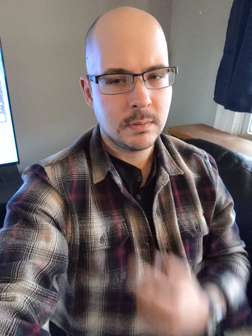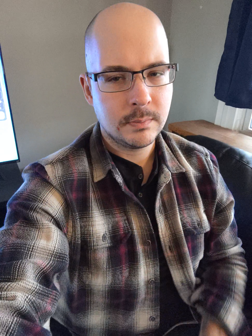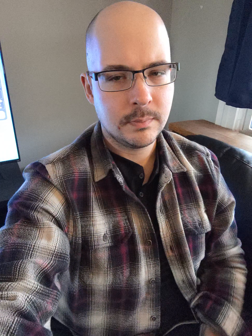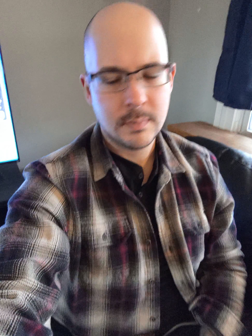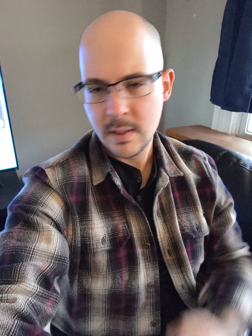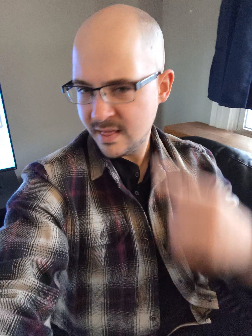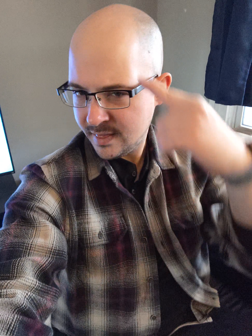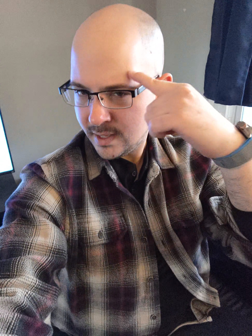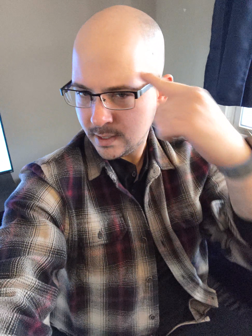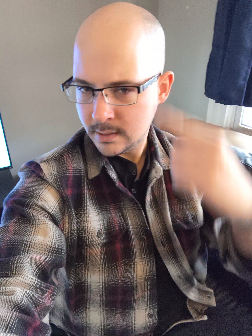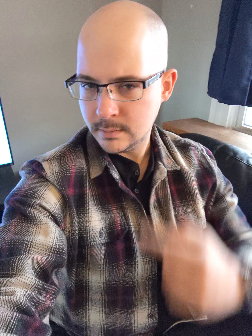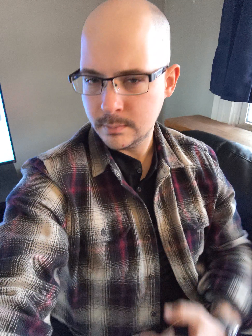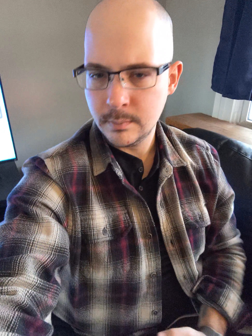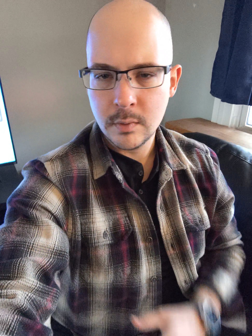think